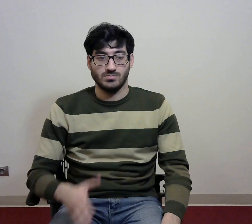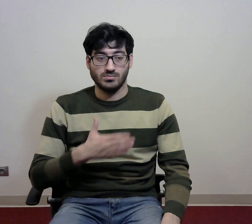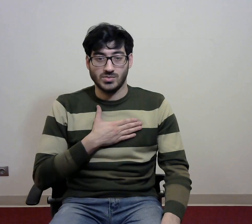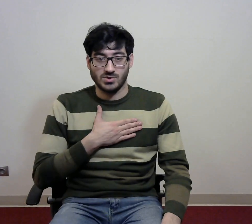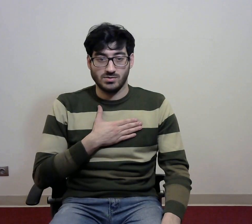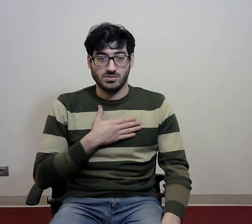mən